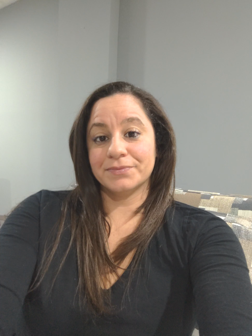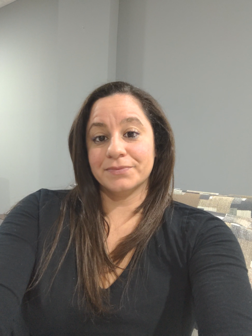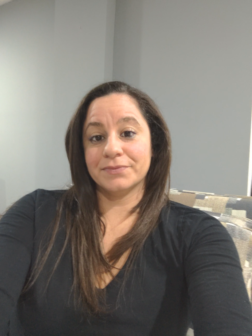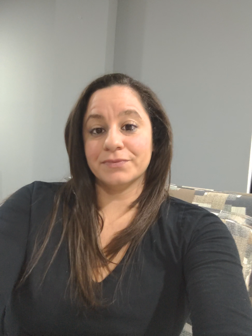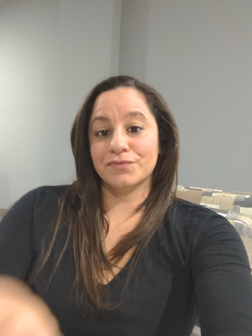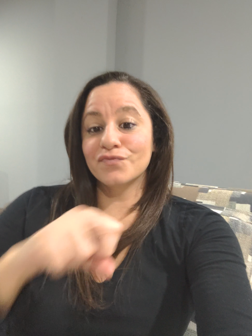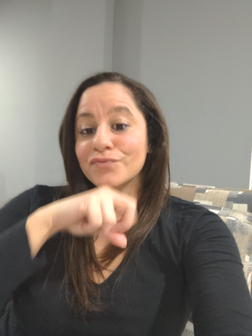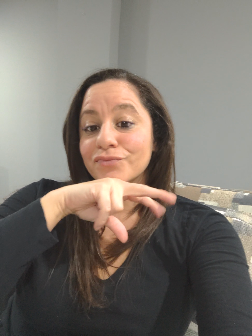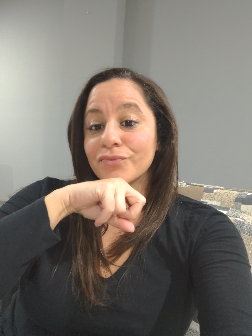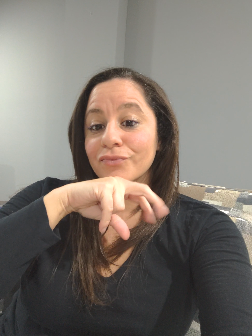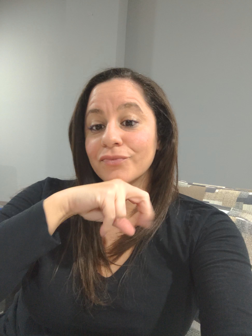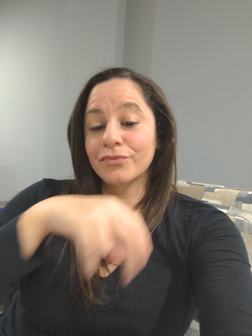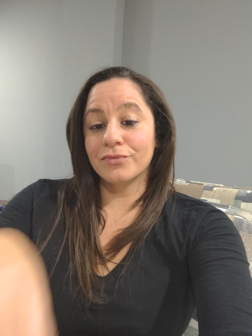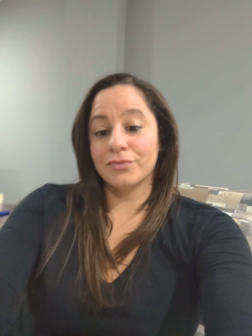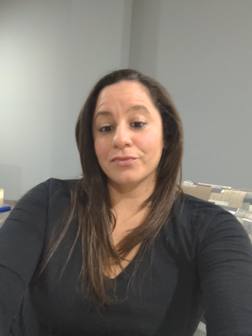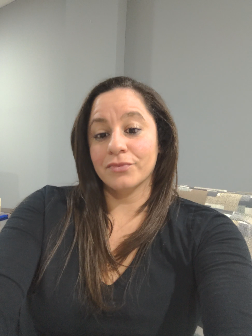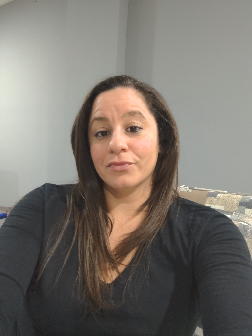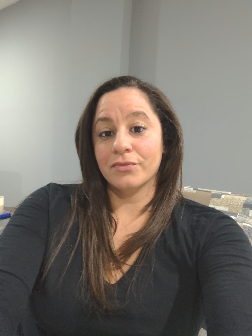frog